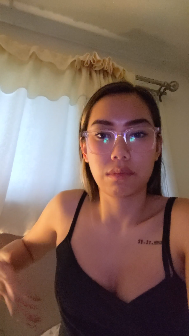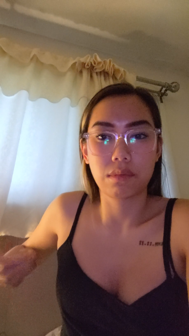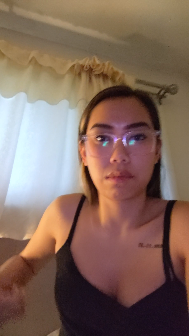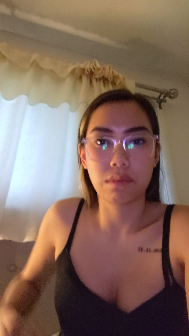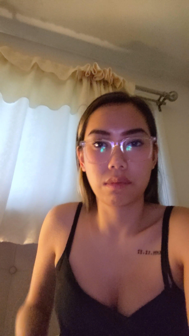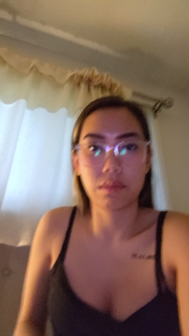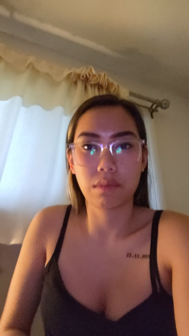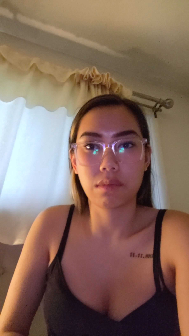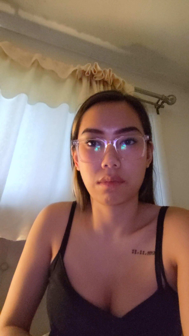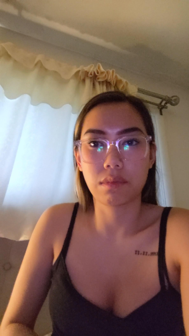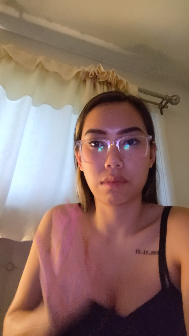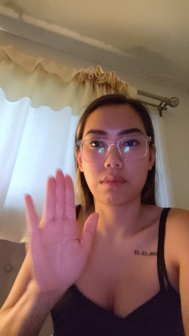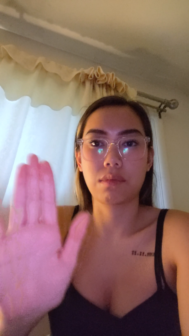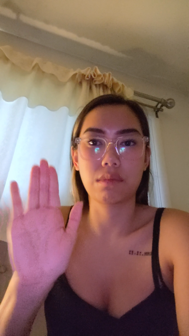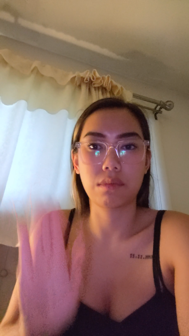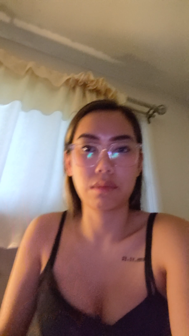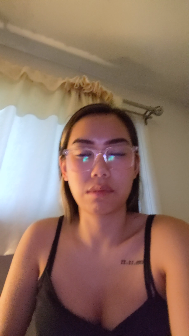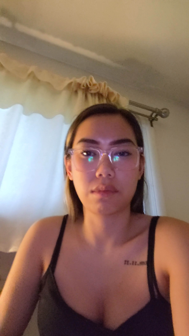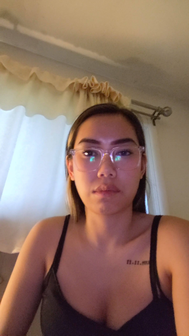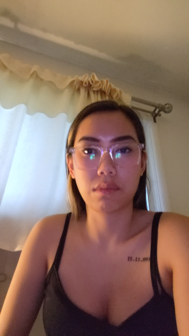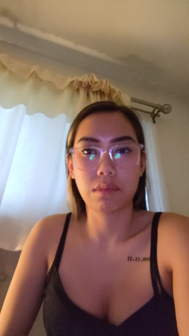push